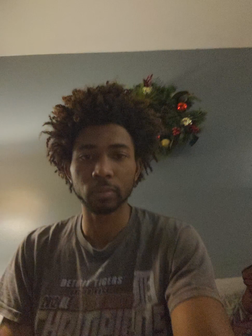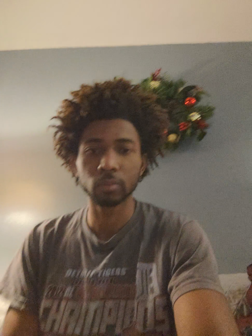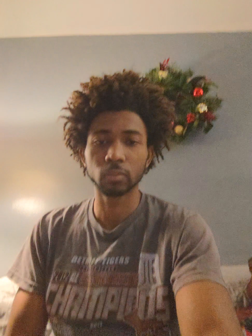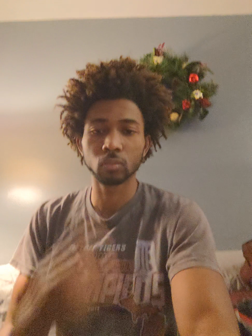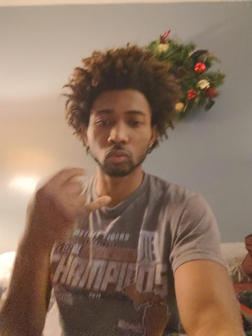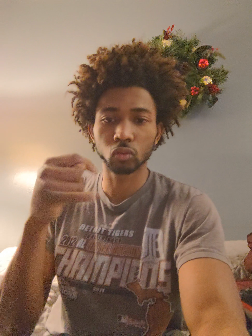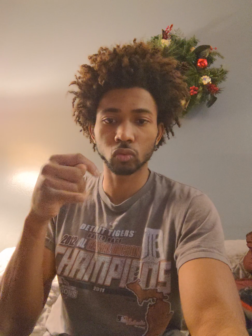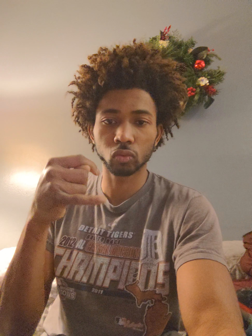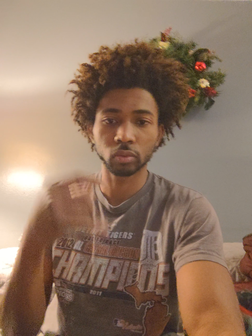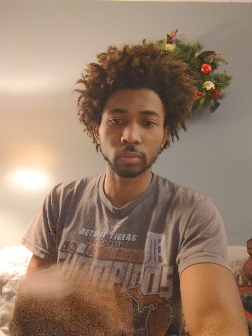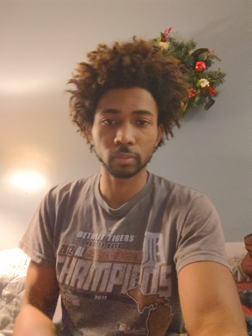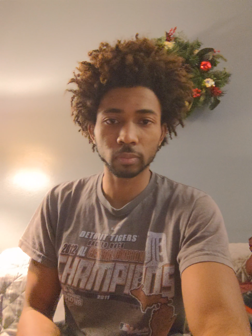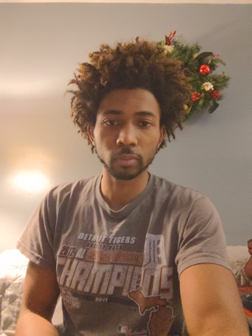toy